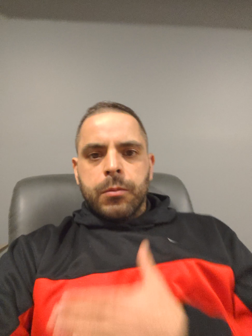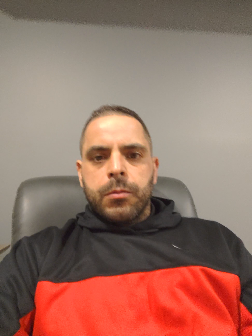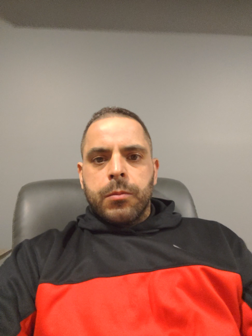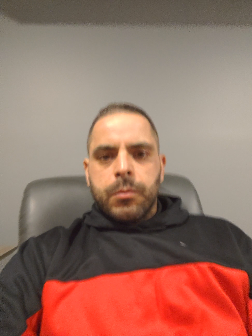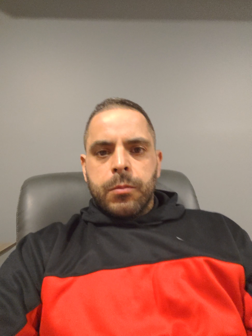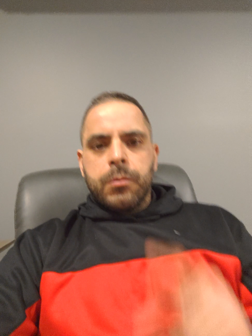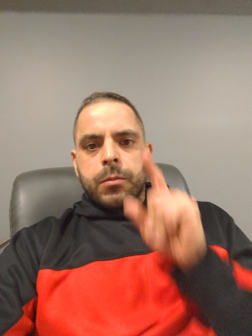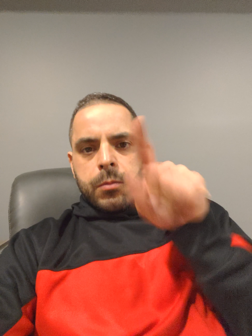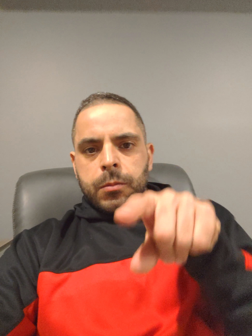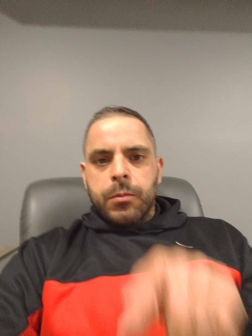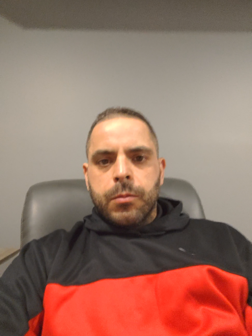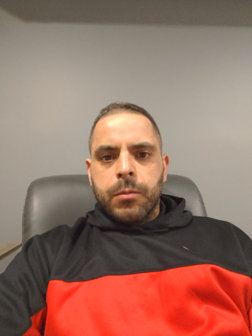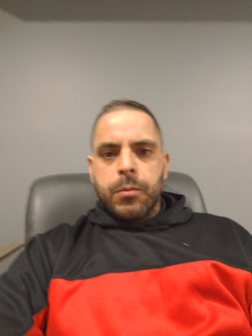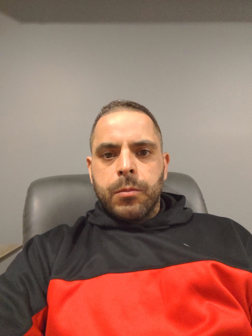go